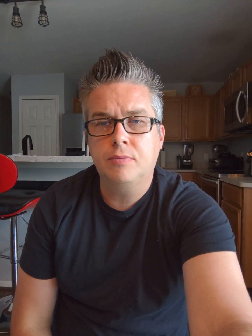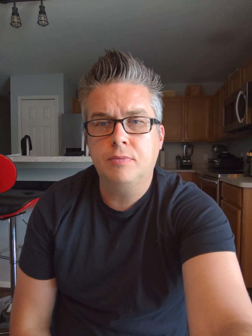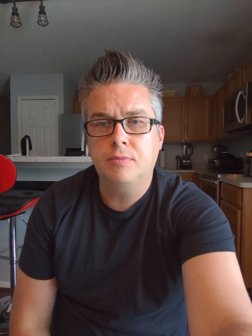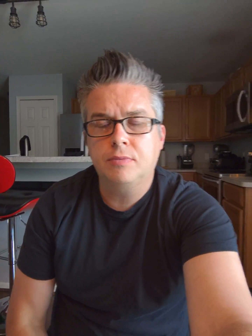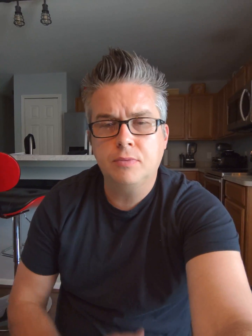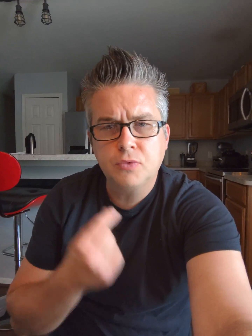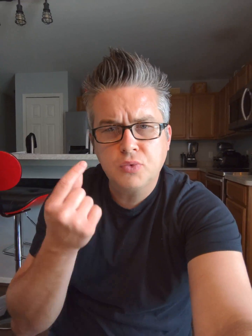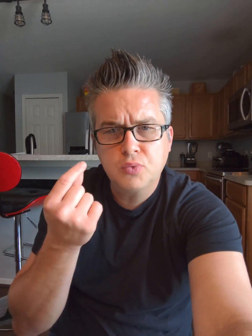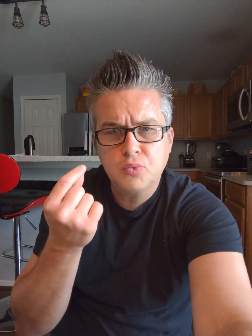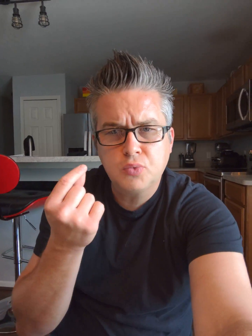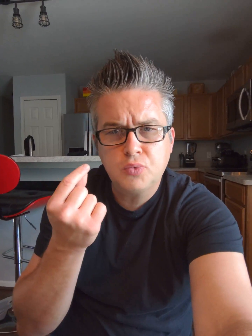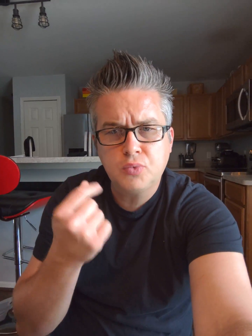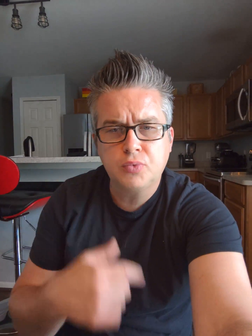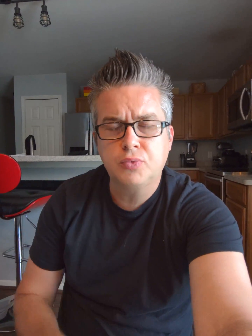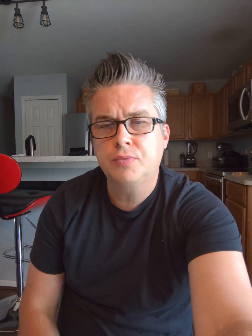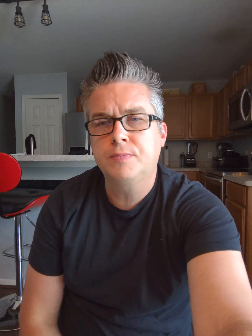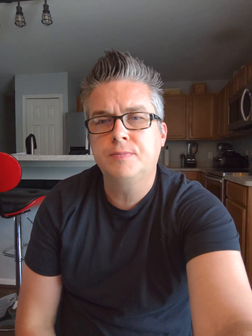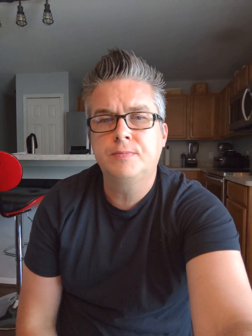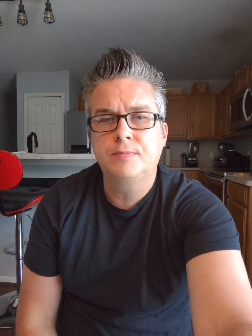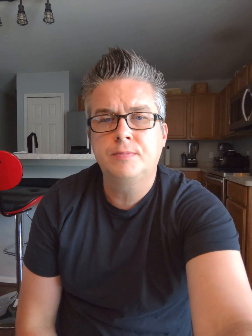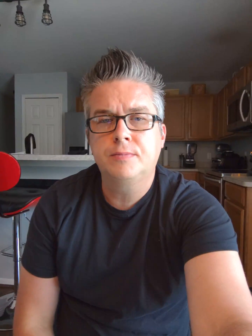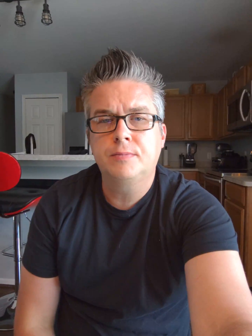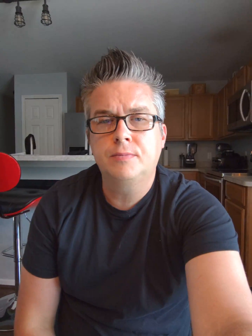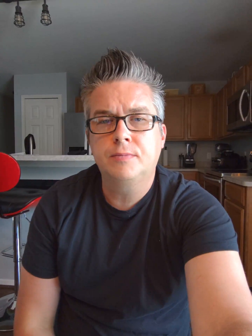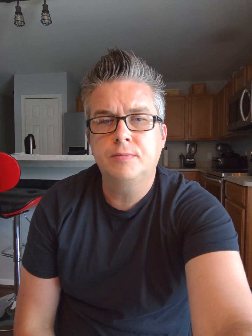do